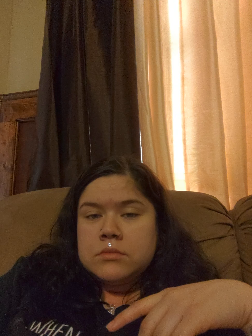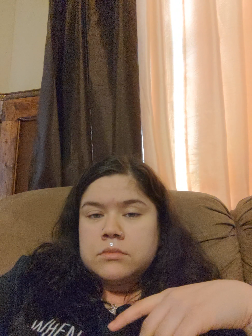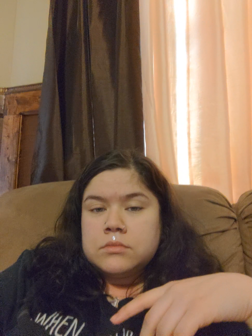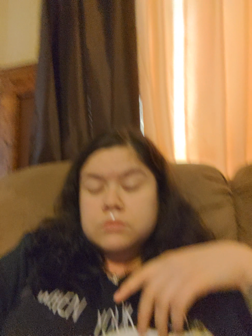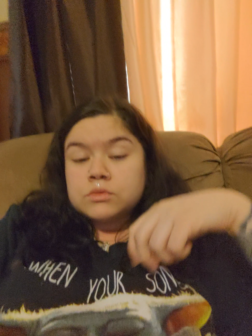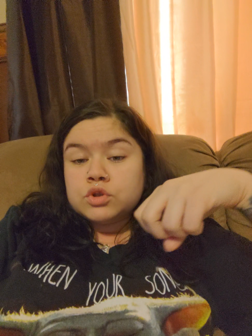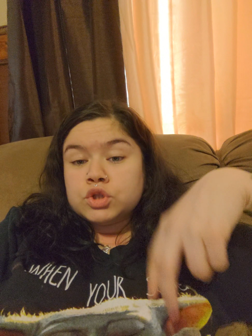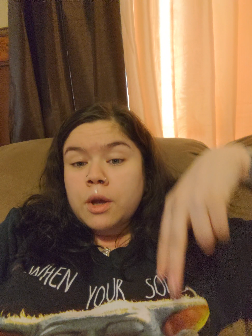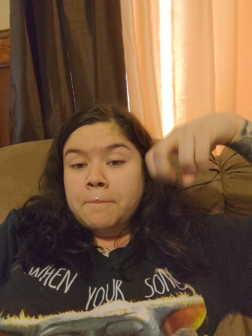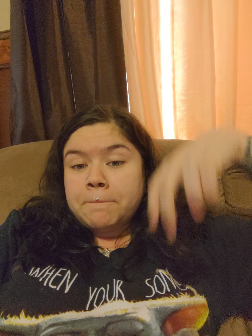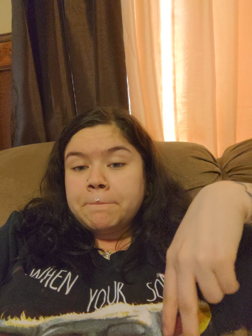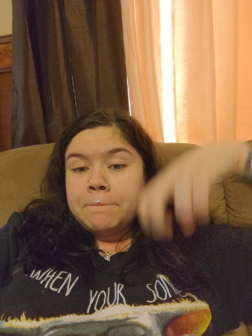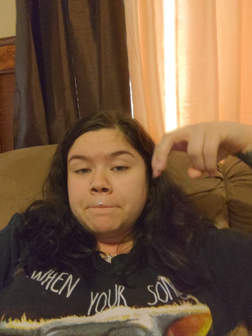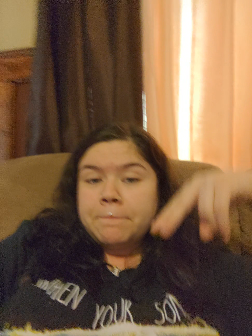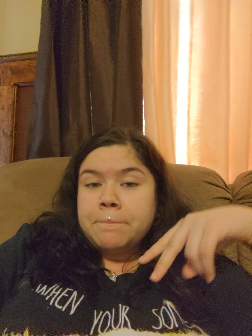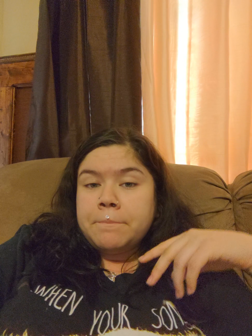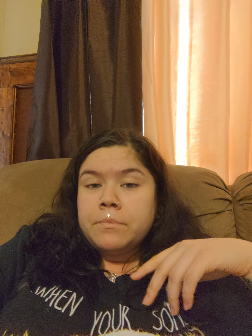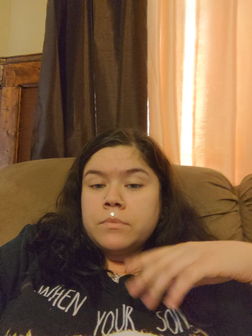jump